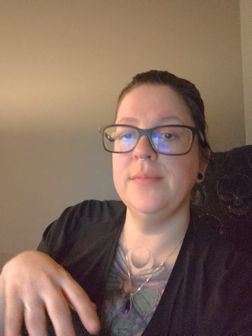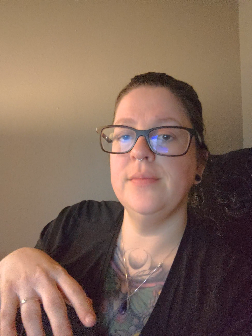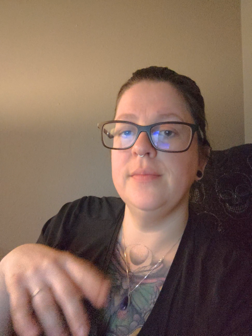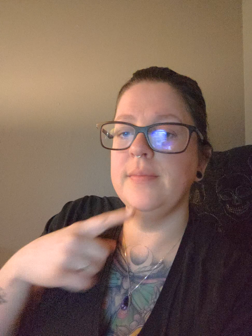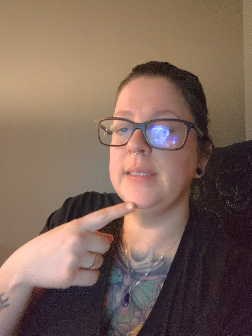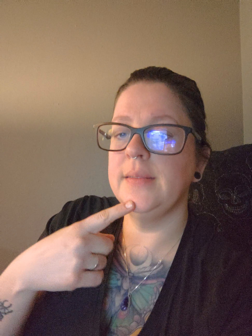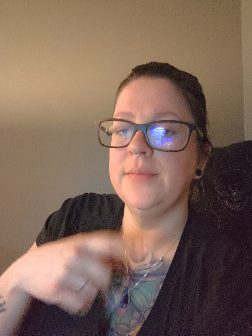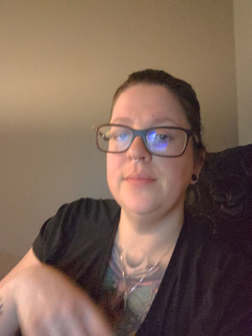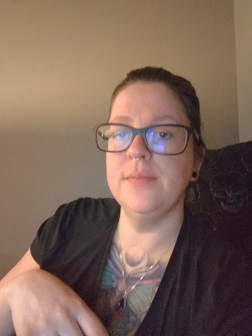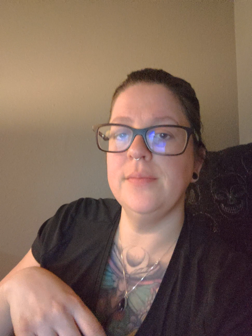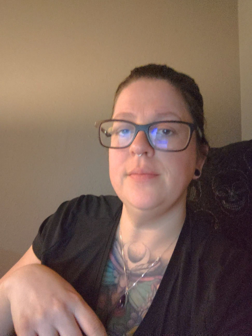say